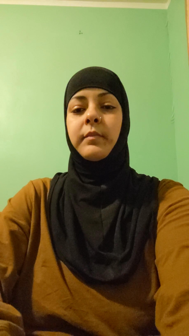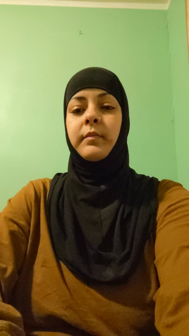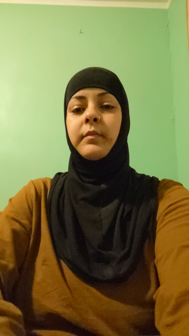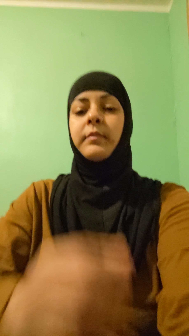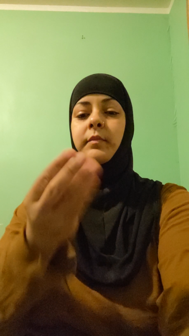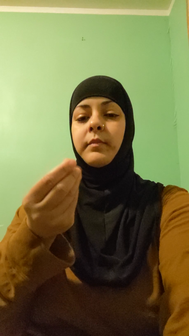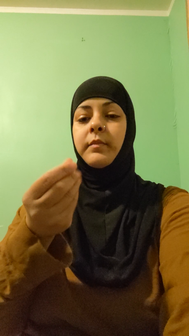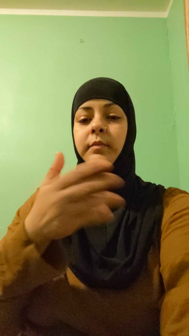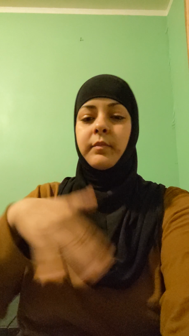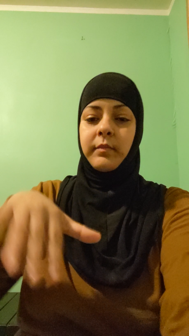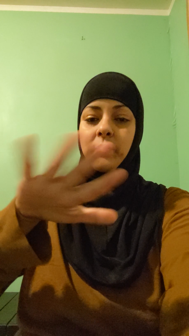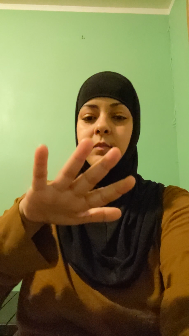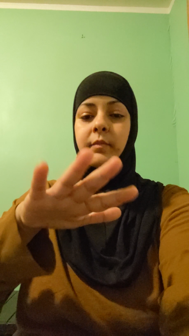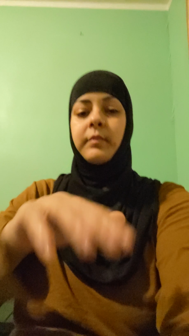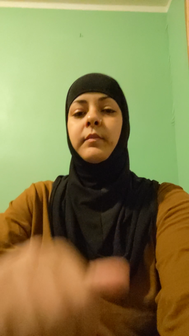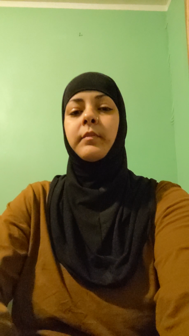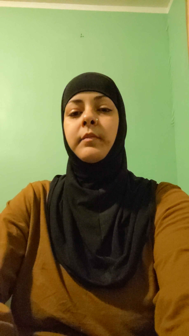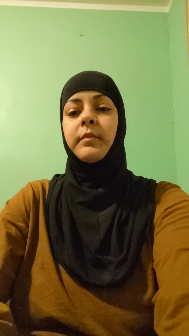garden